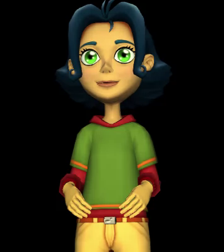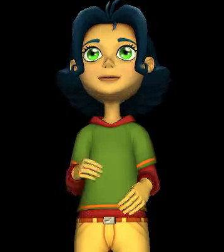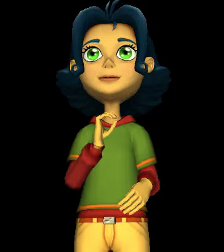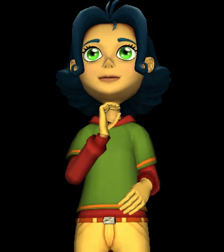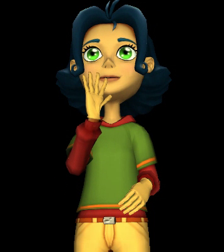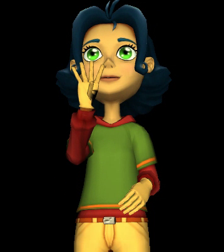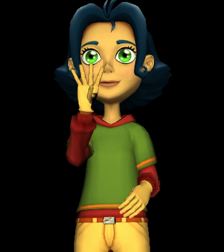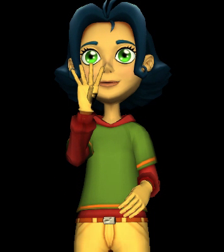يرسل